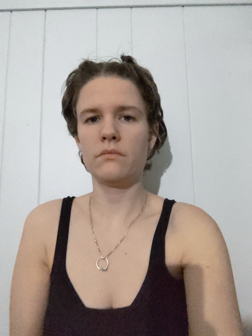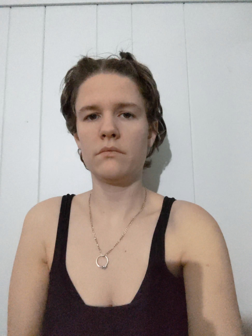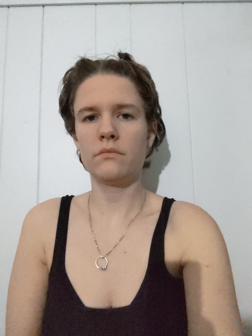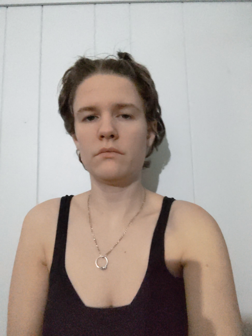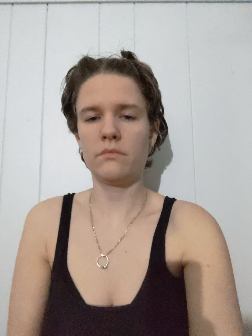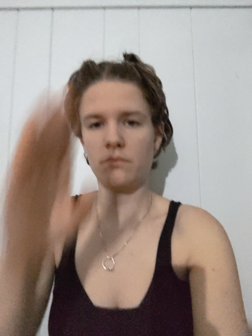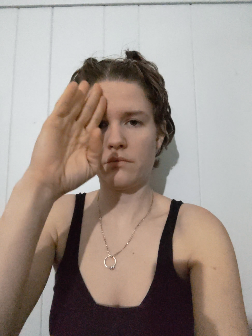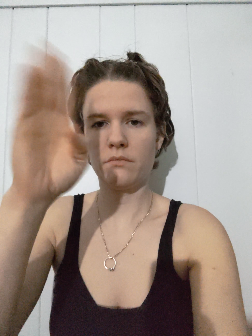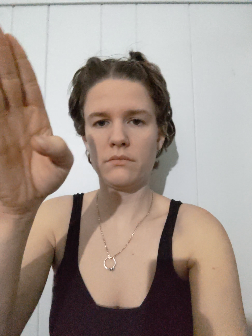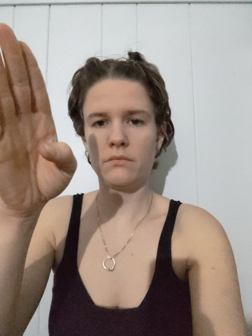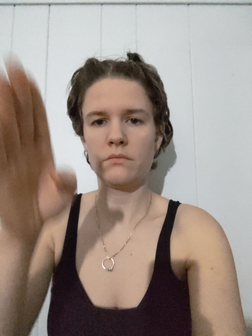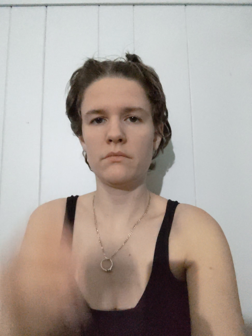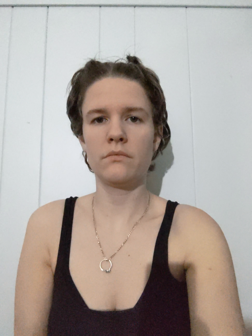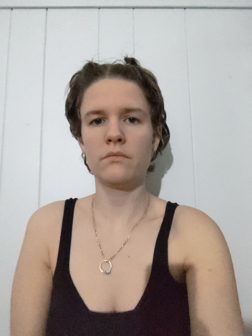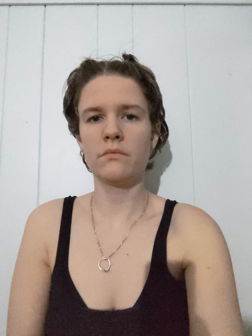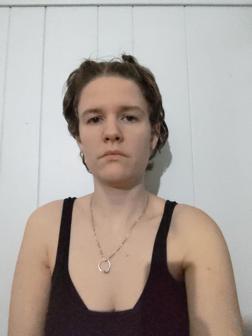hello